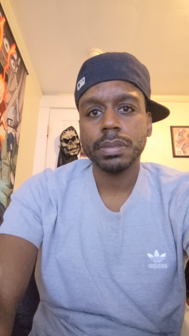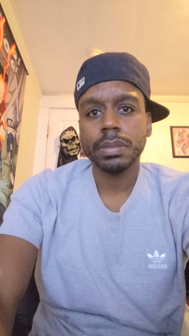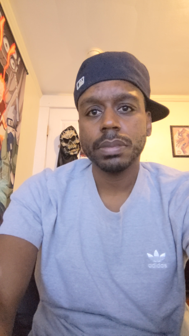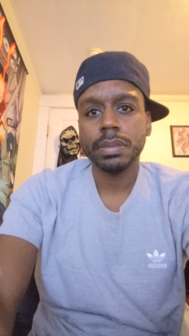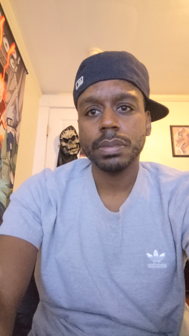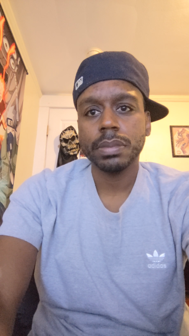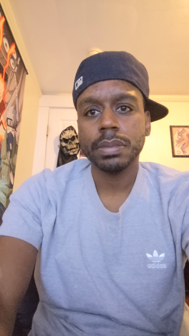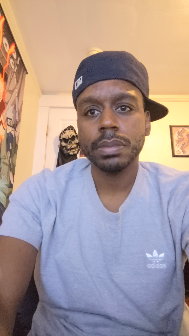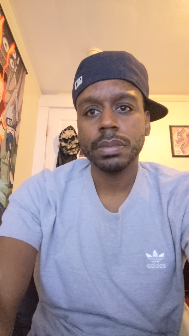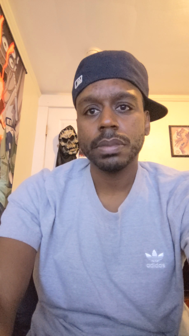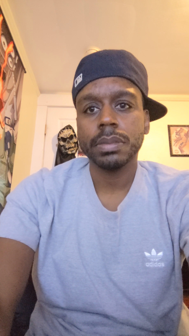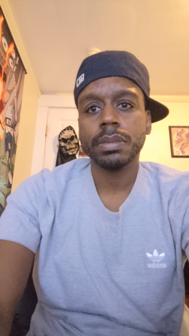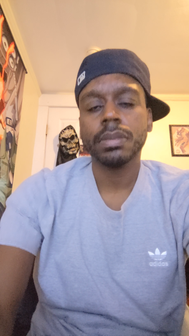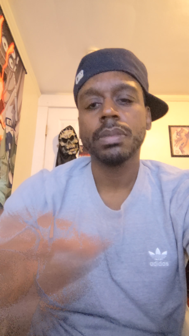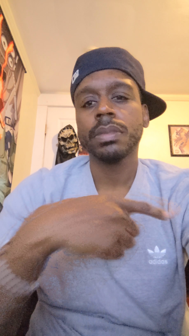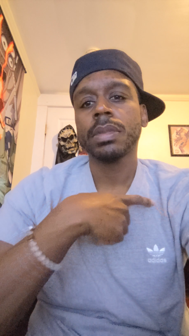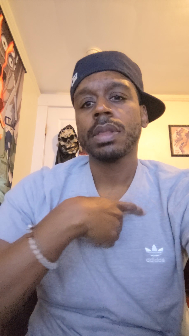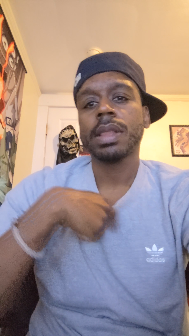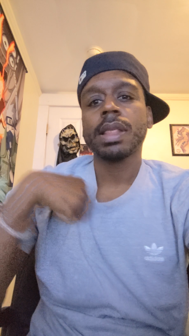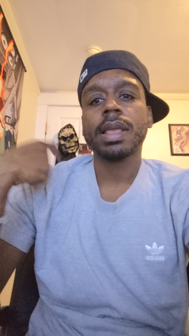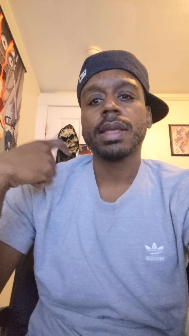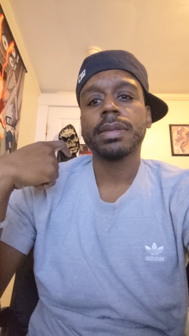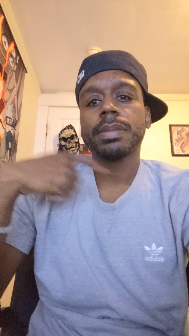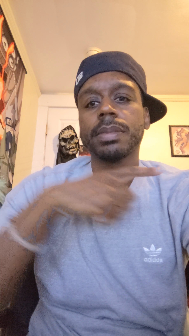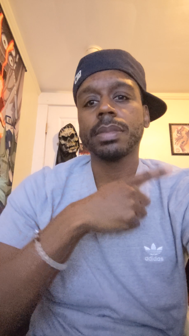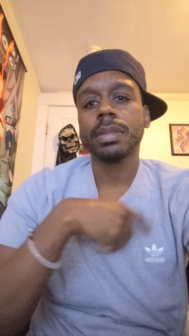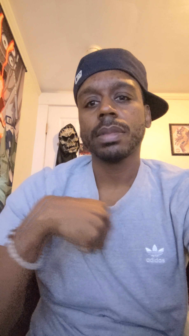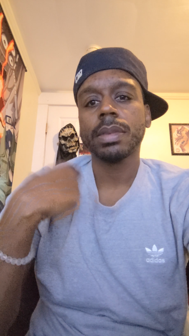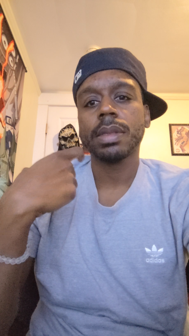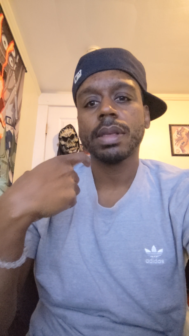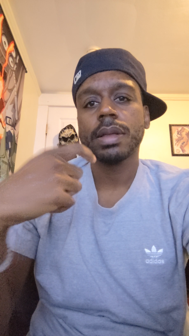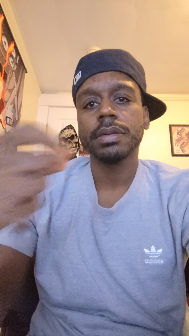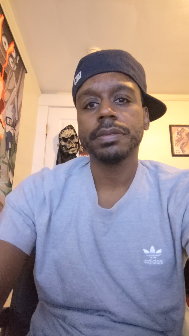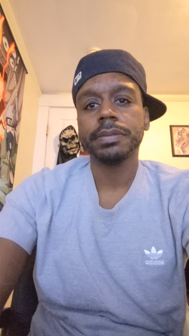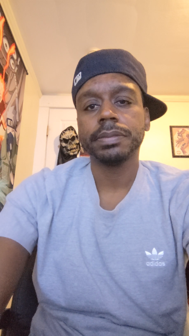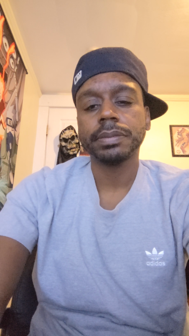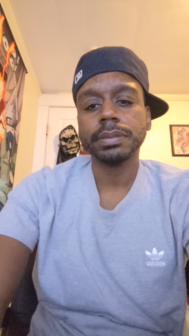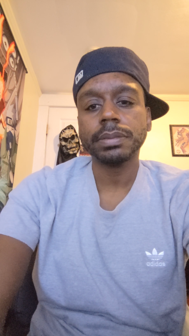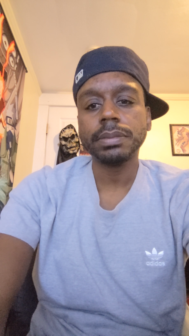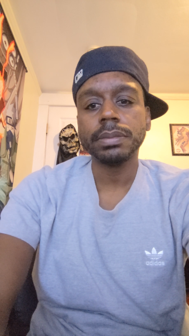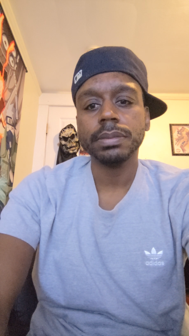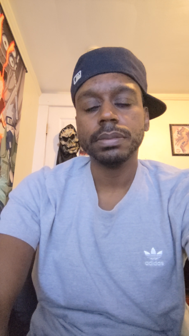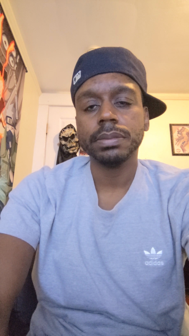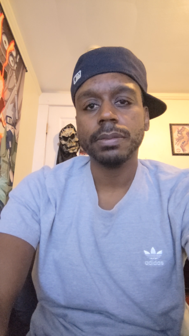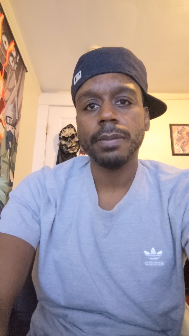necklace